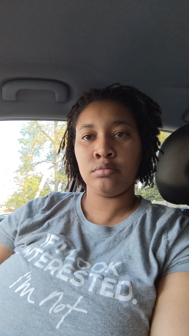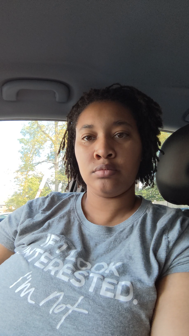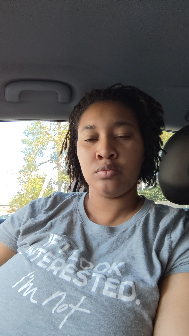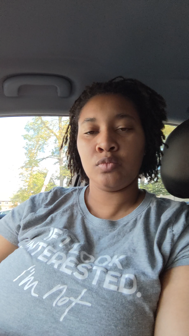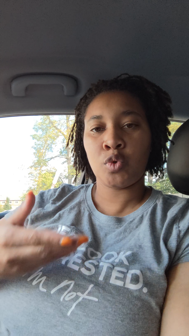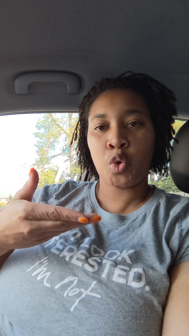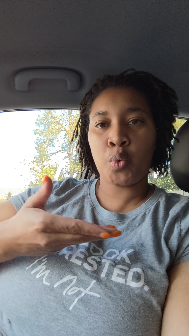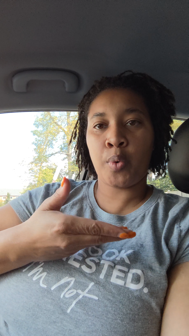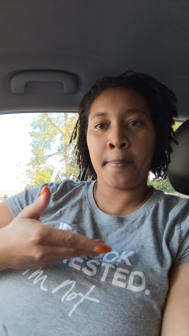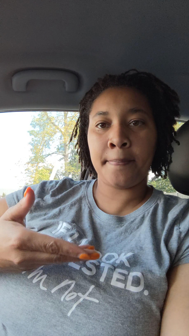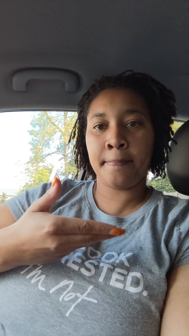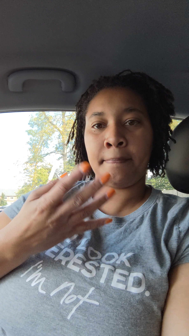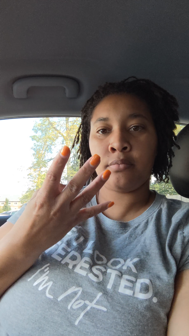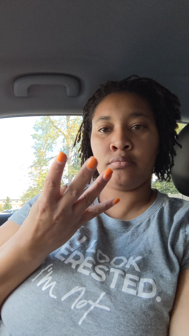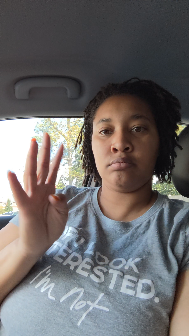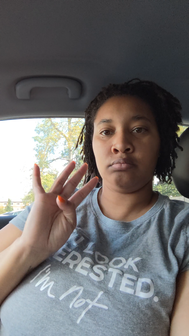crib